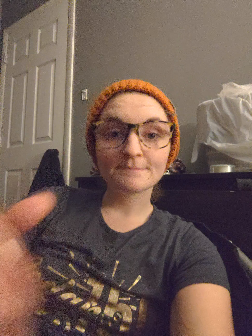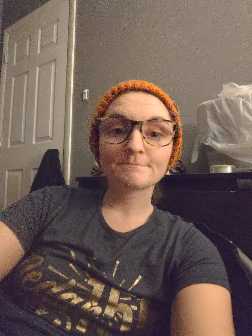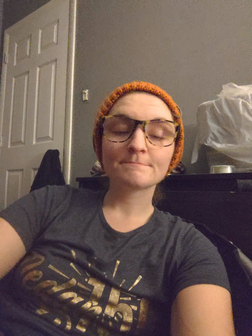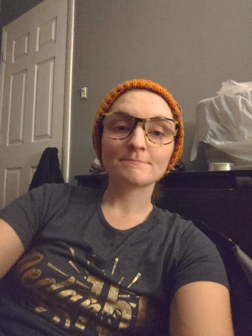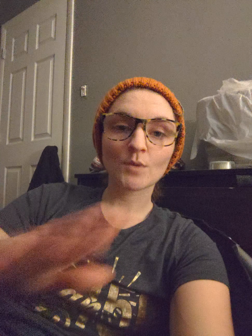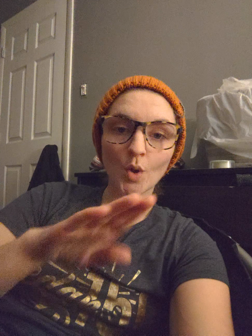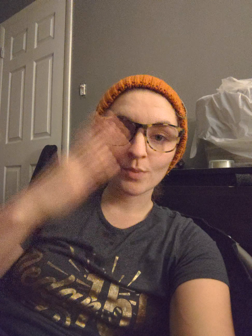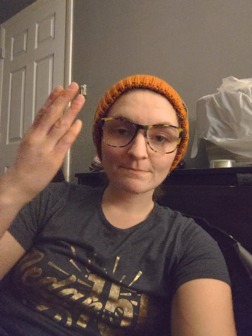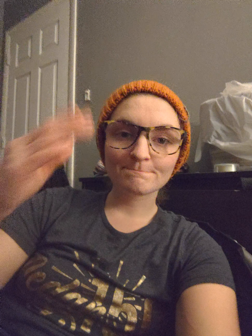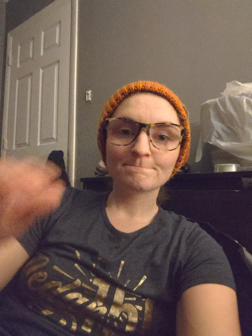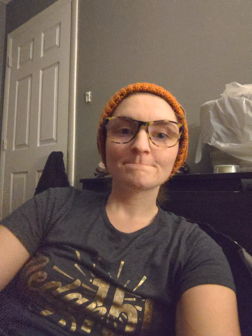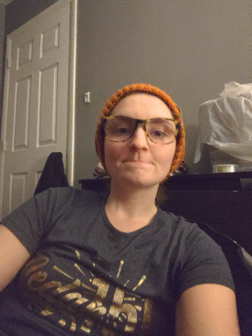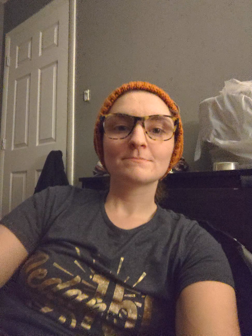open